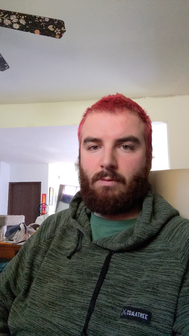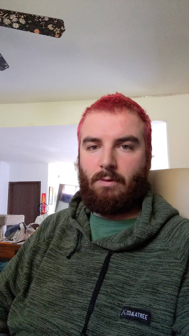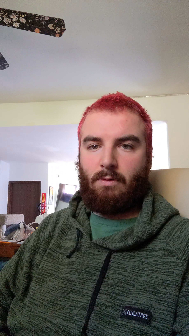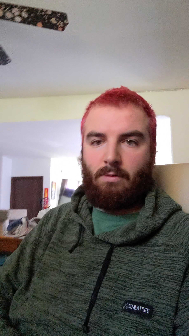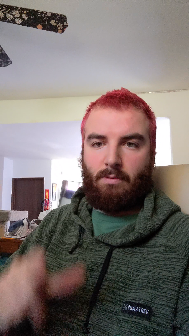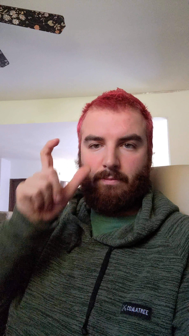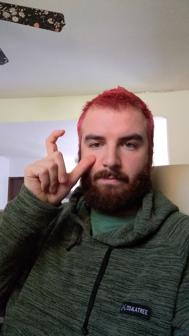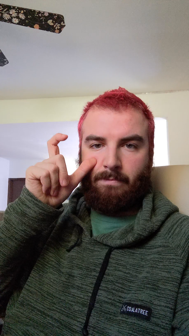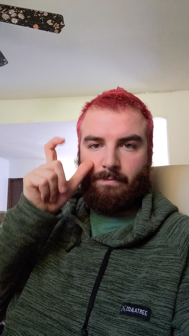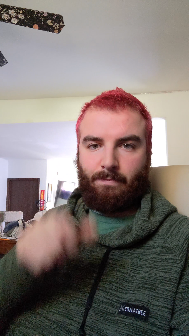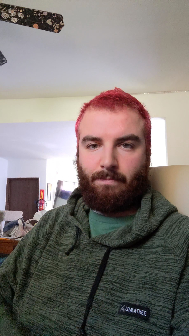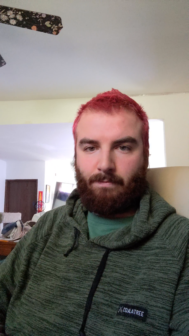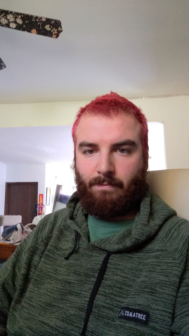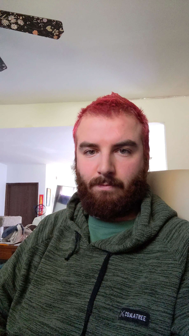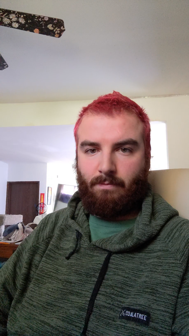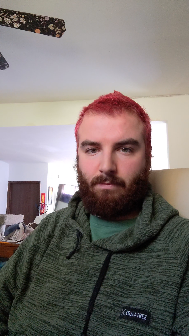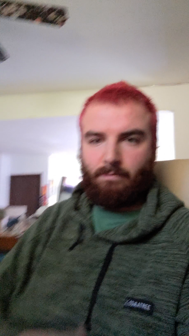camera